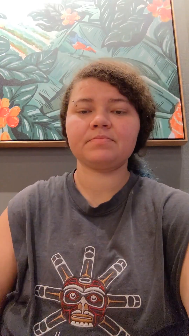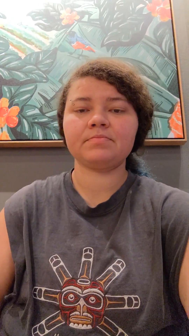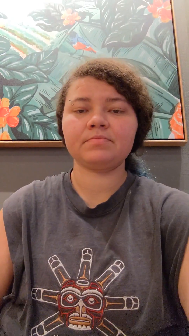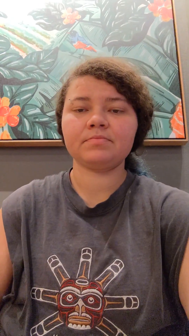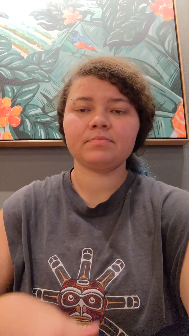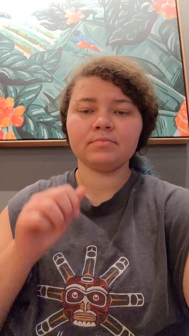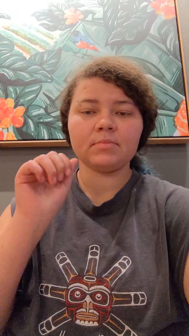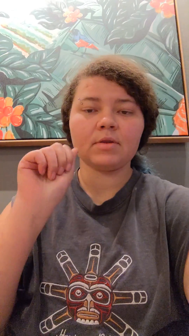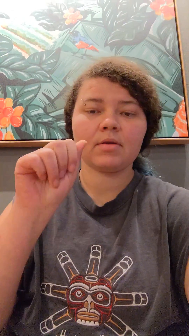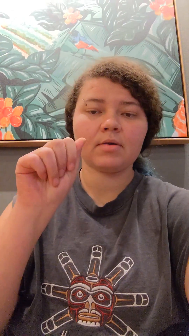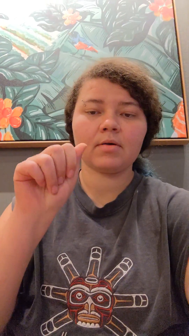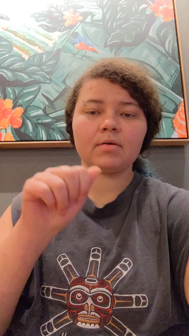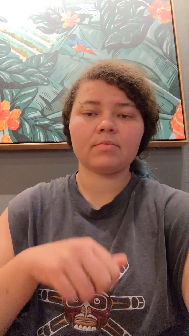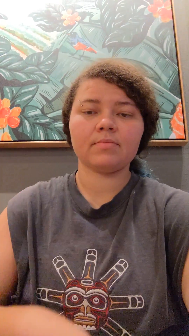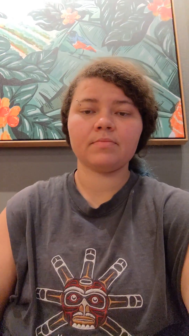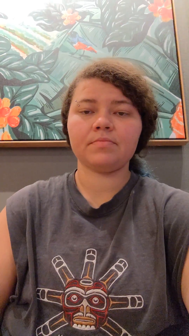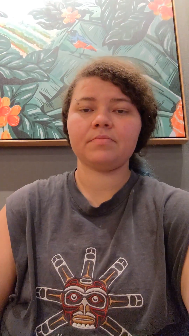knock